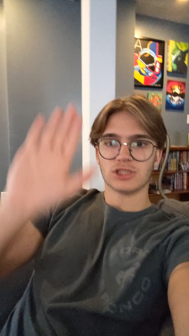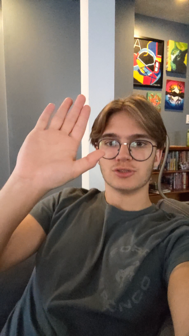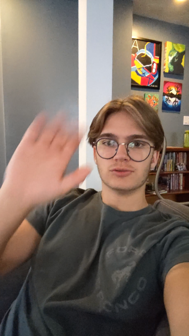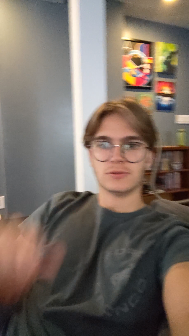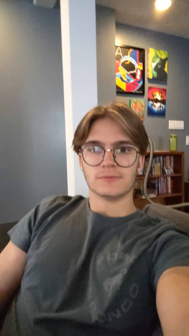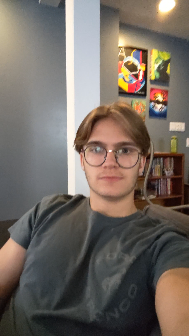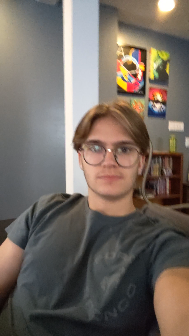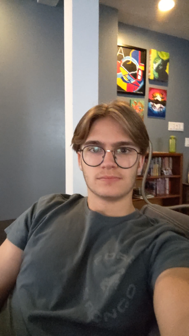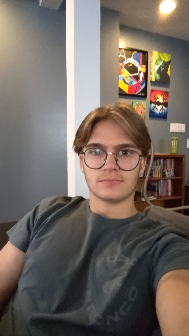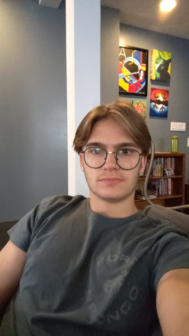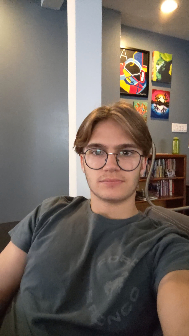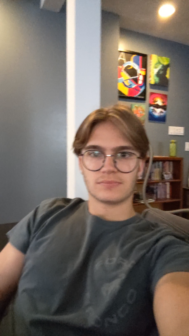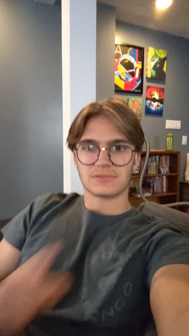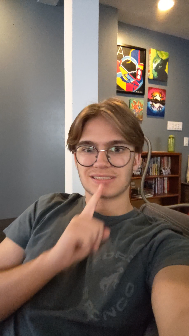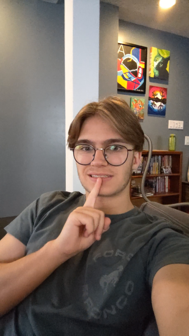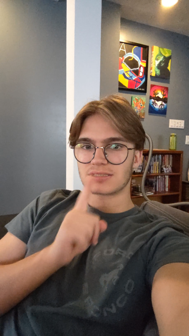is